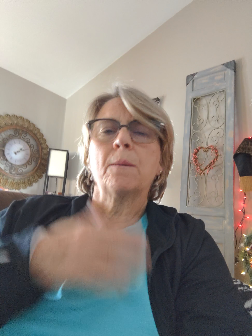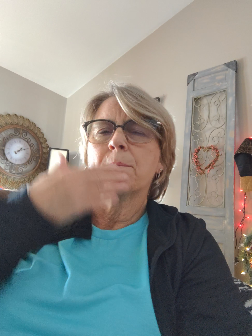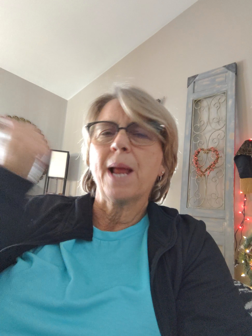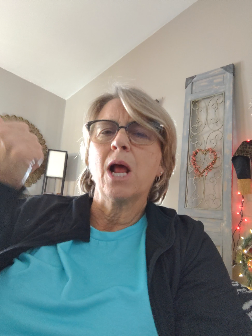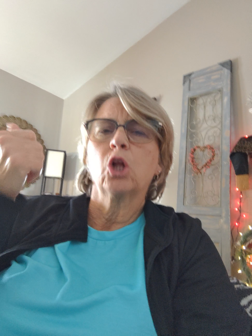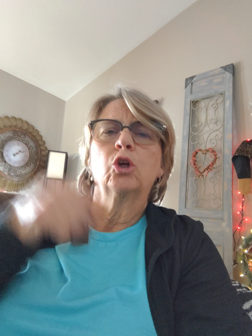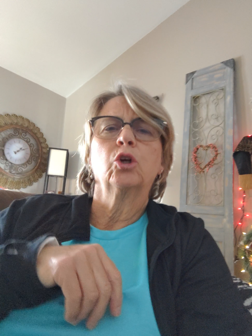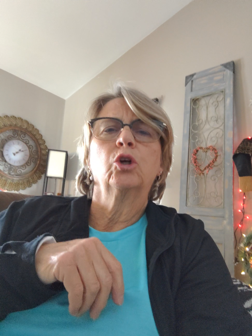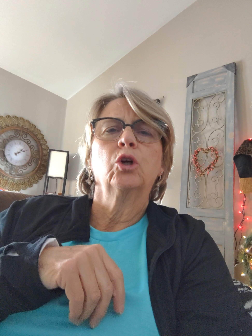better